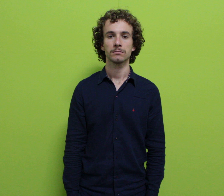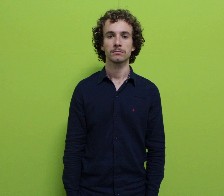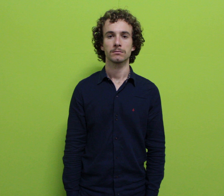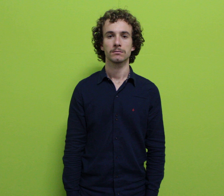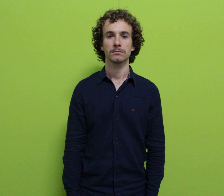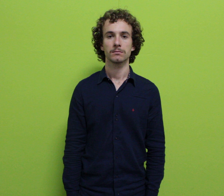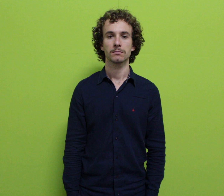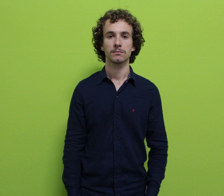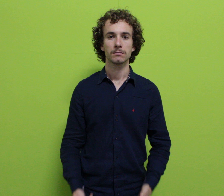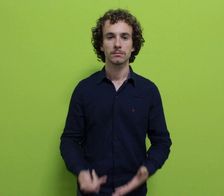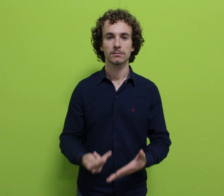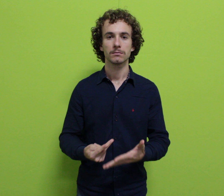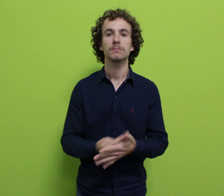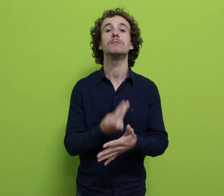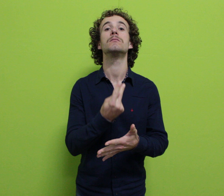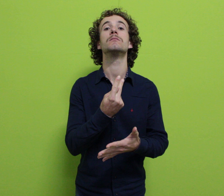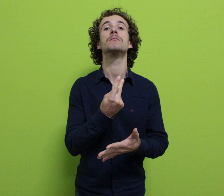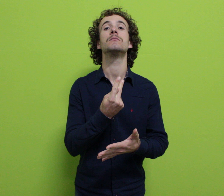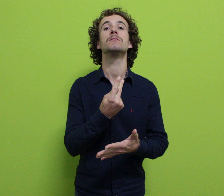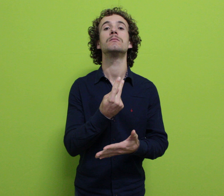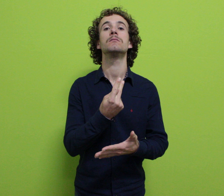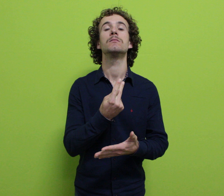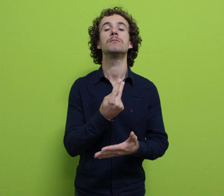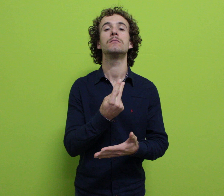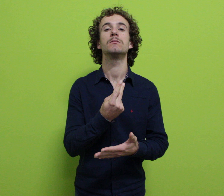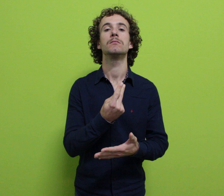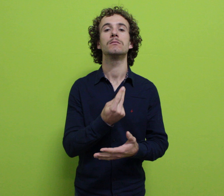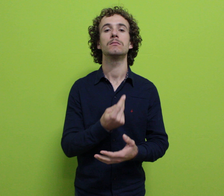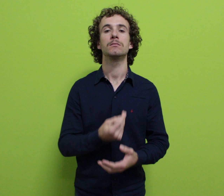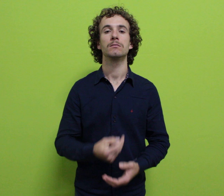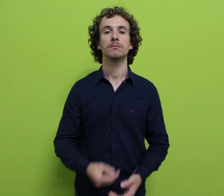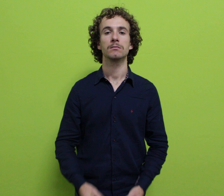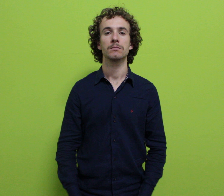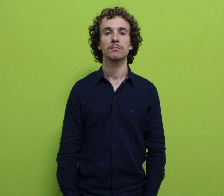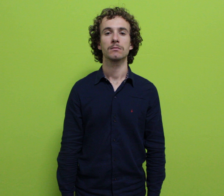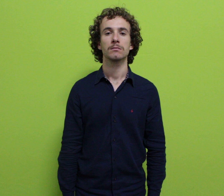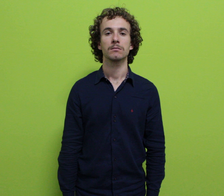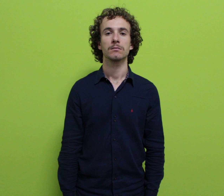acontecer